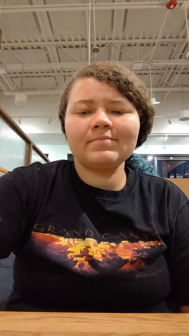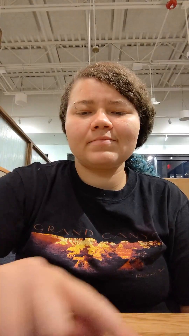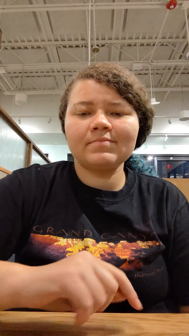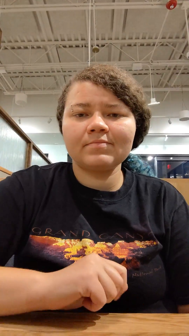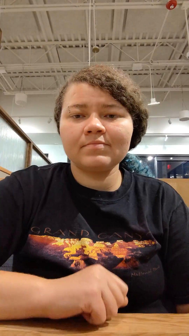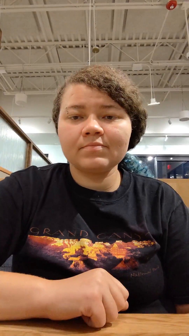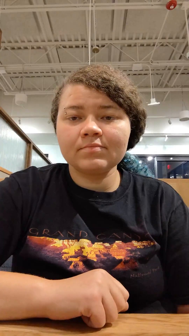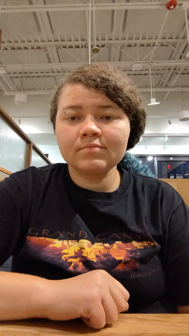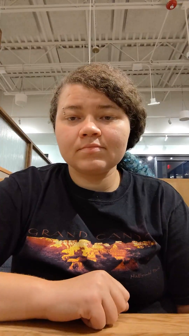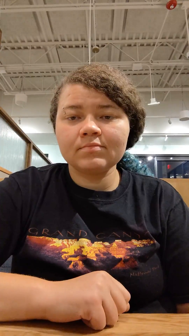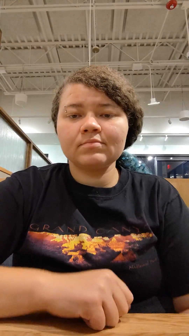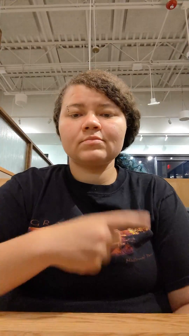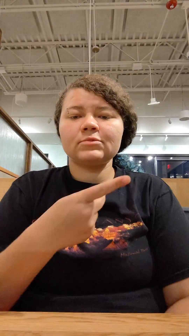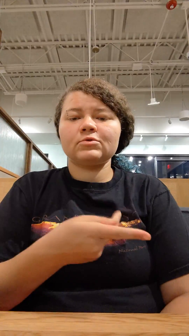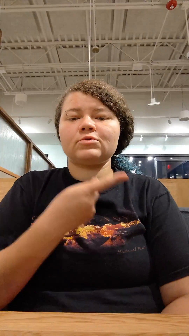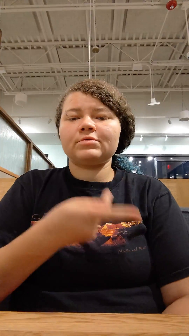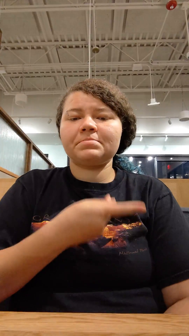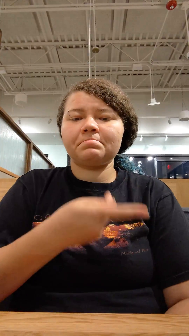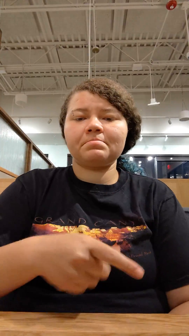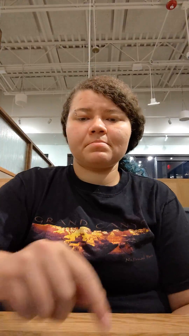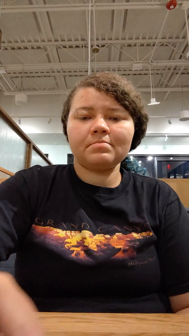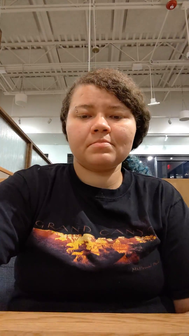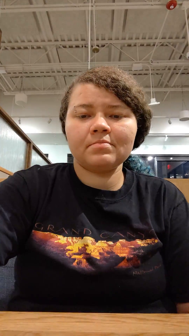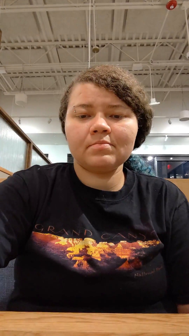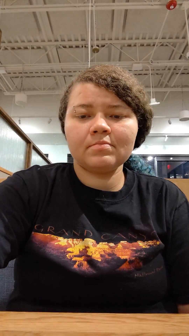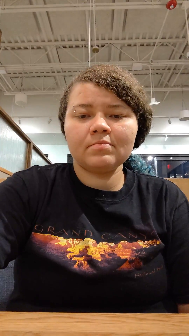sheep